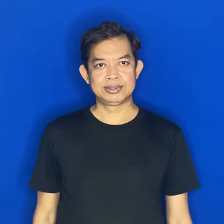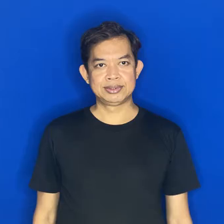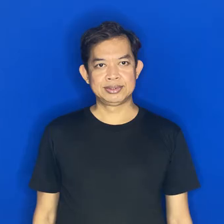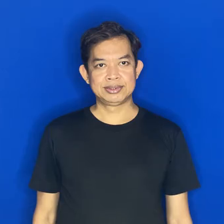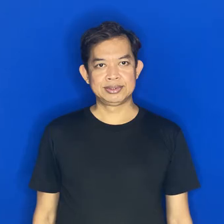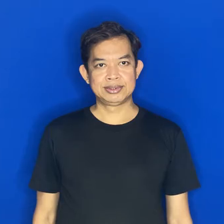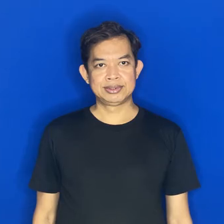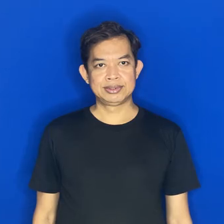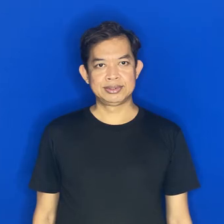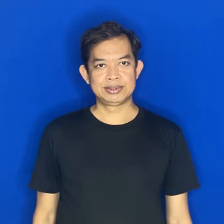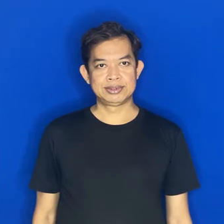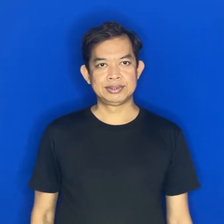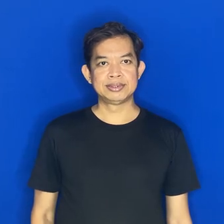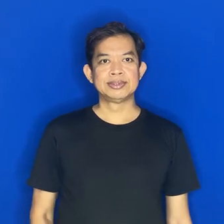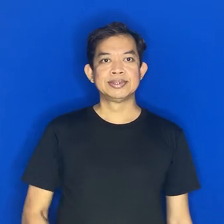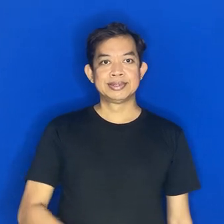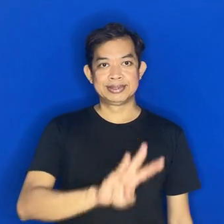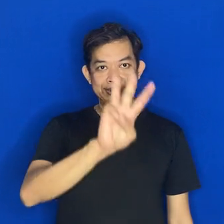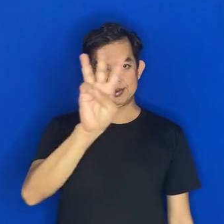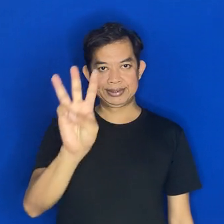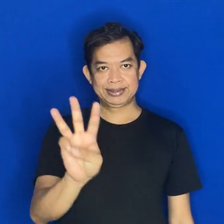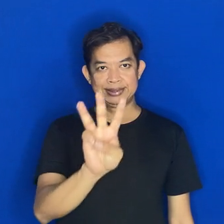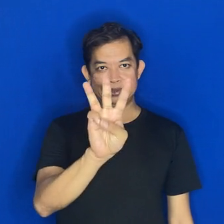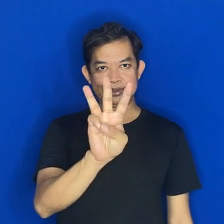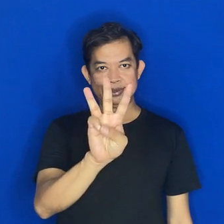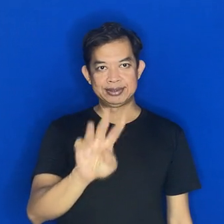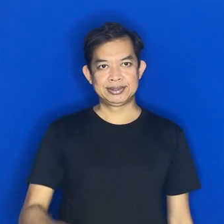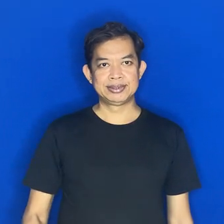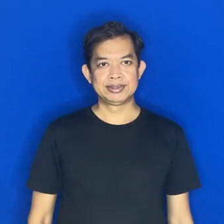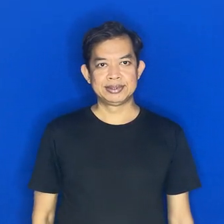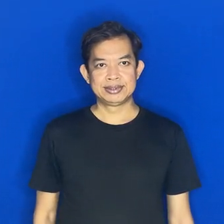wednesday